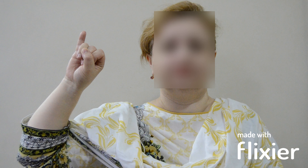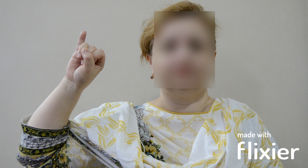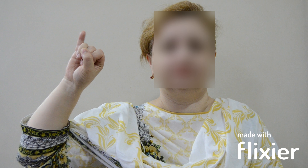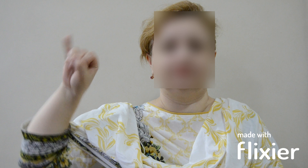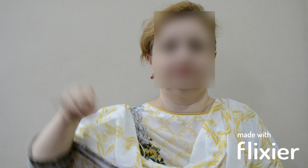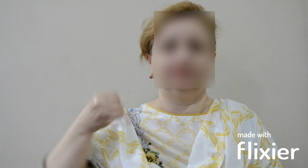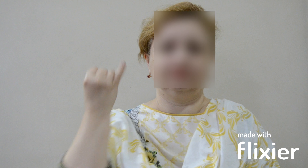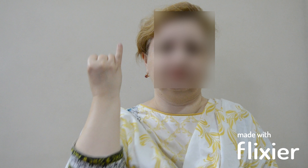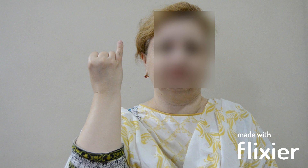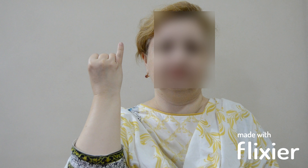ج